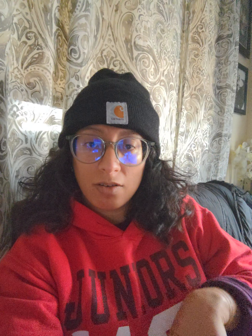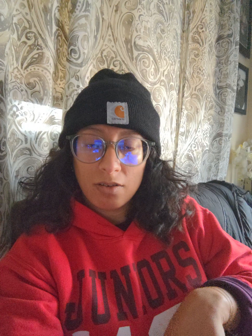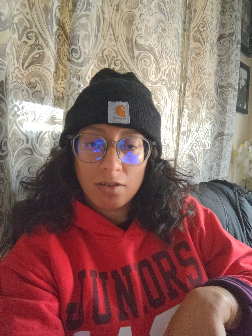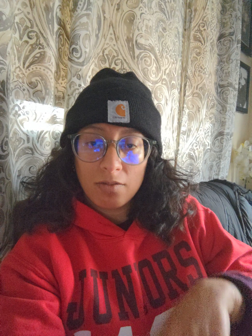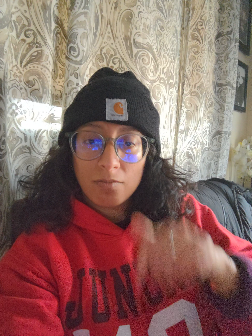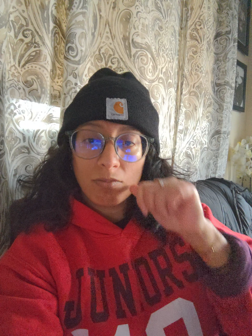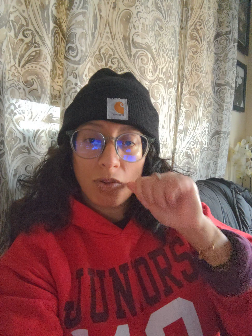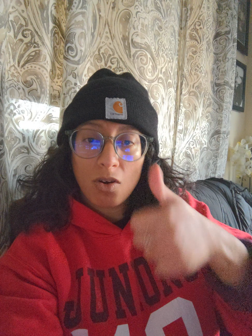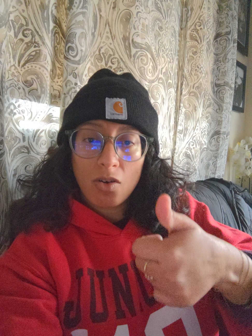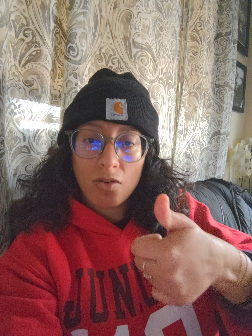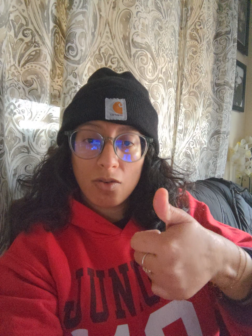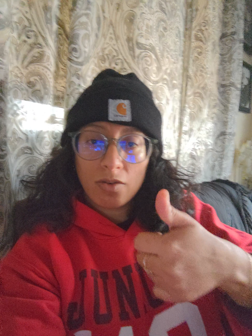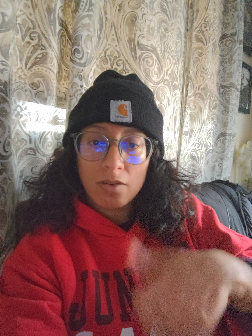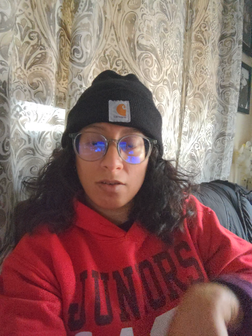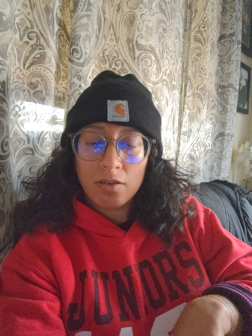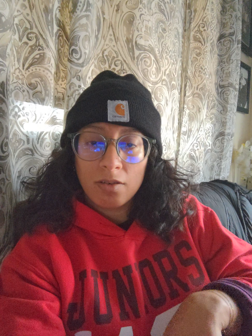tomorrow